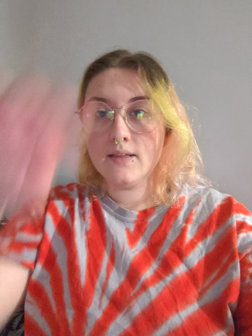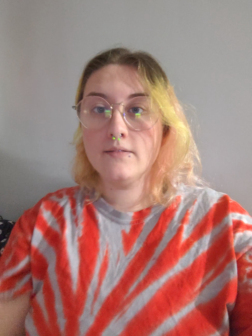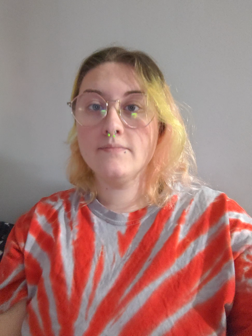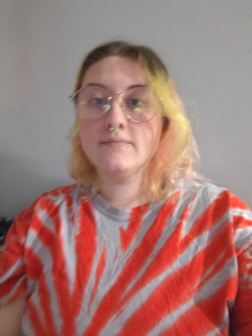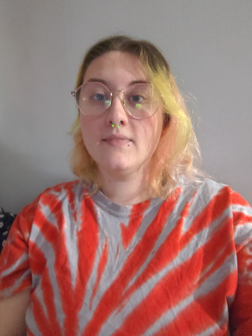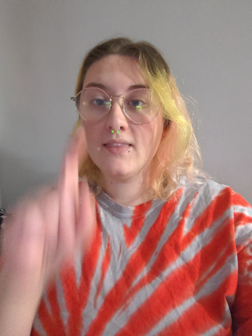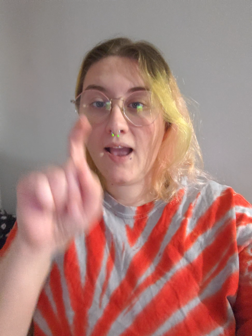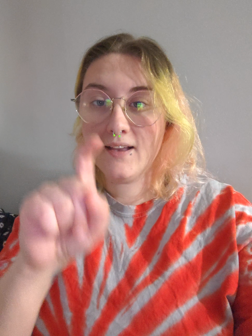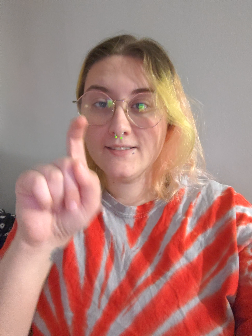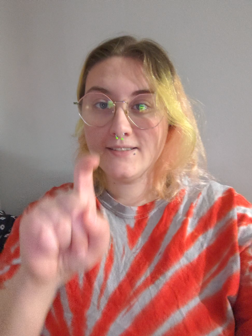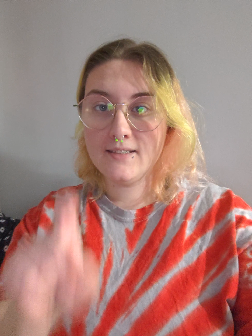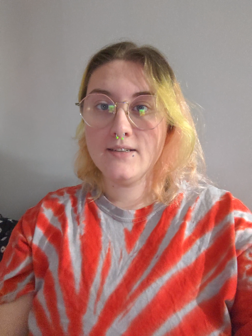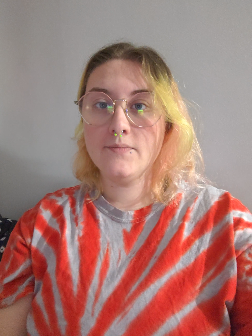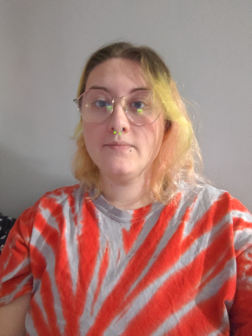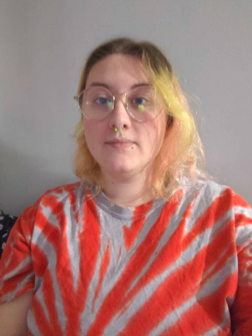closet